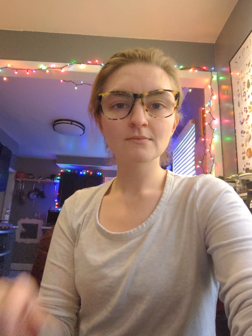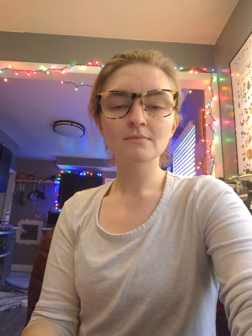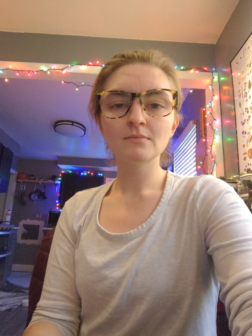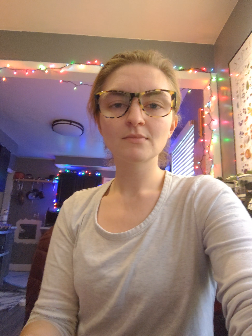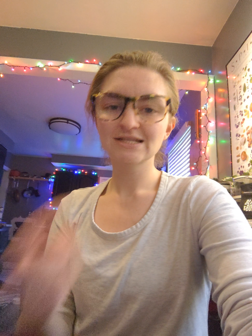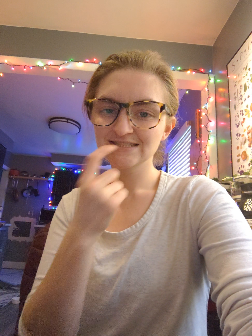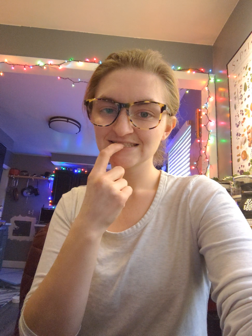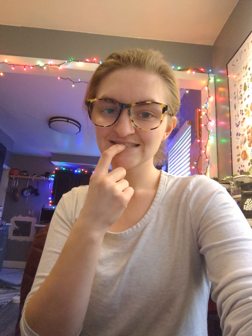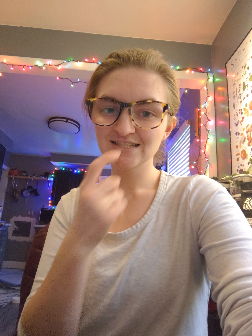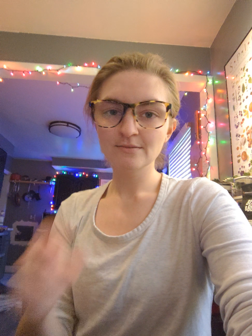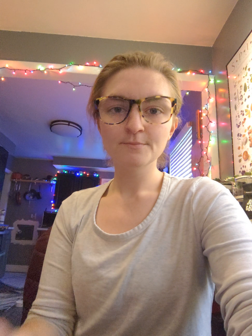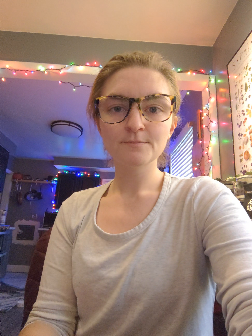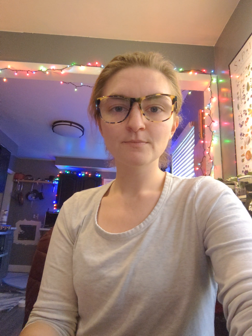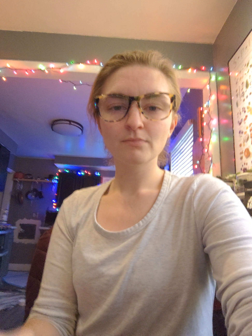tooth